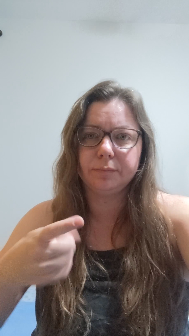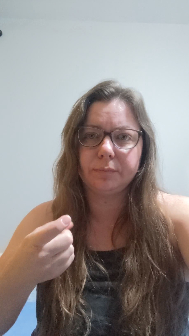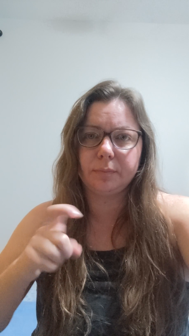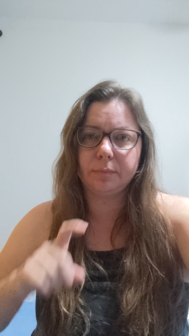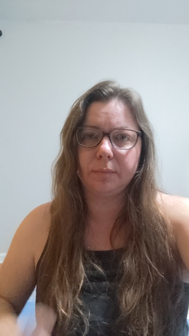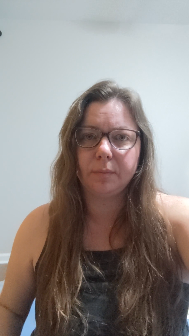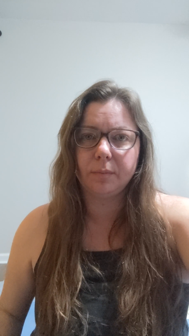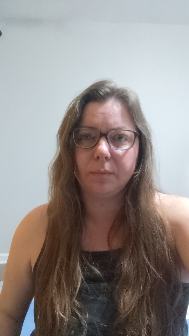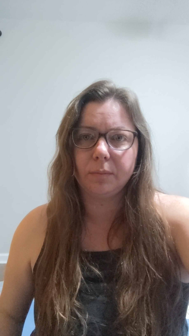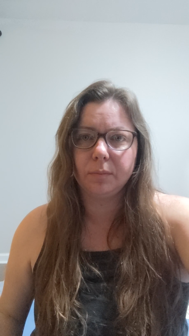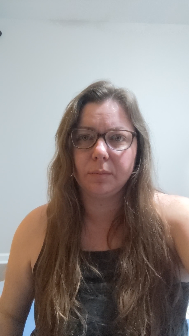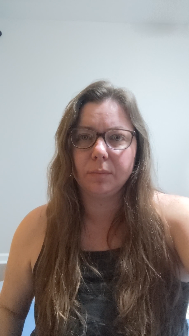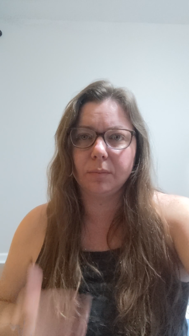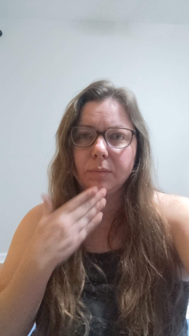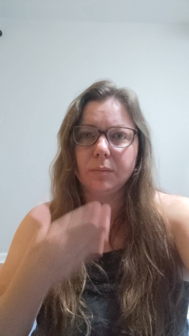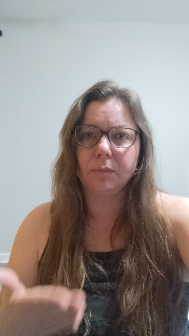good